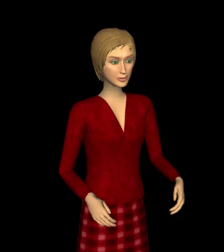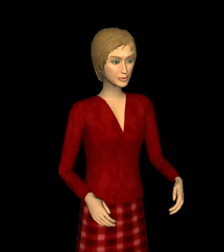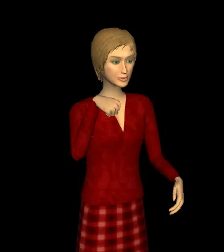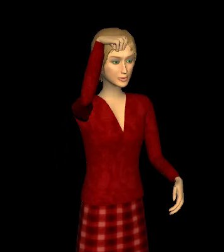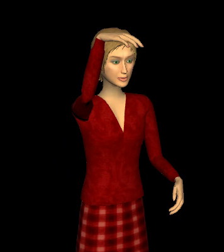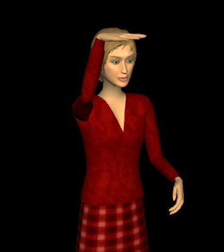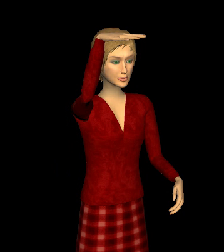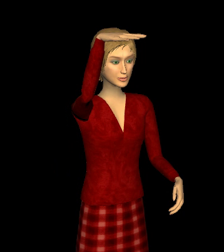ضوء